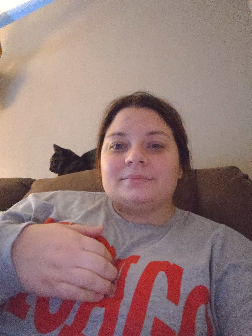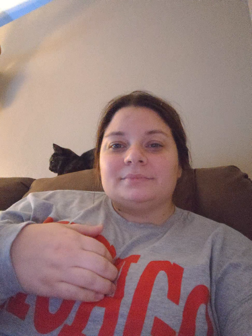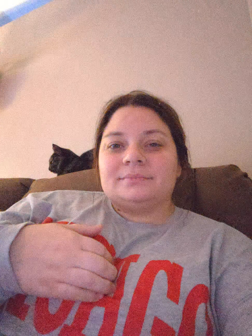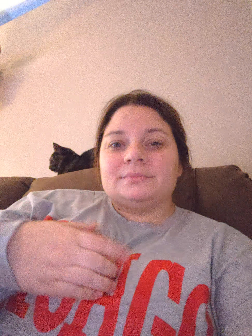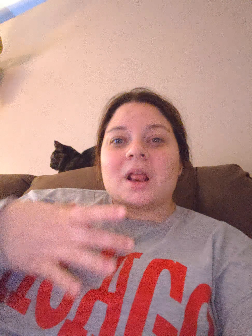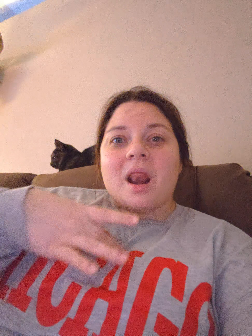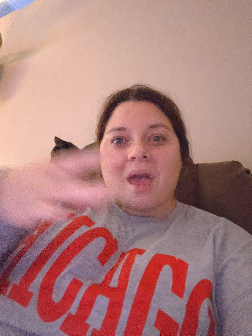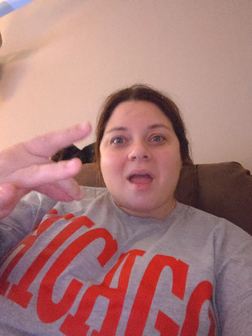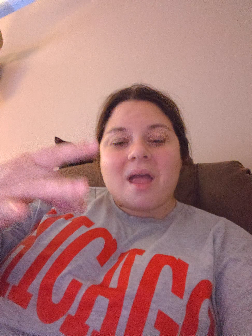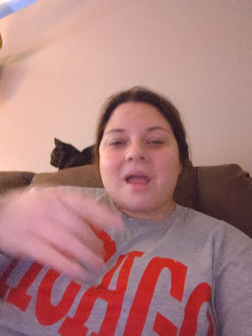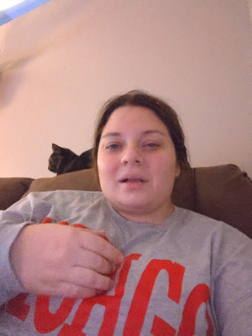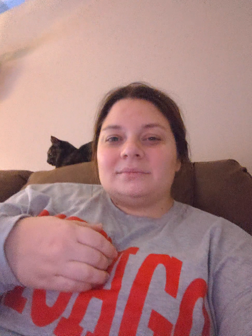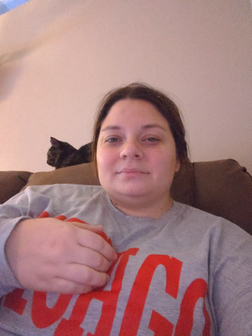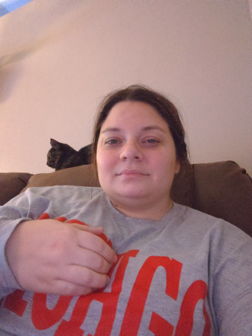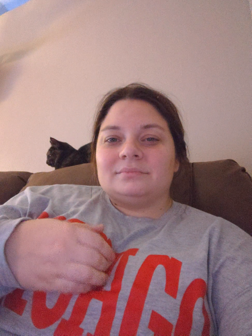like